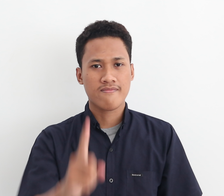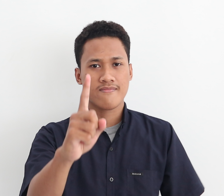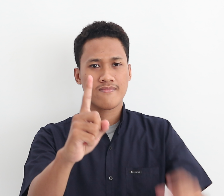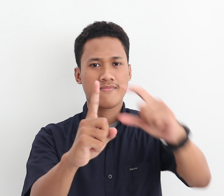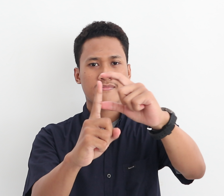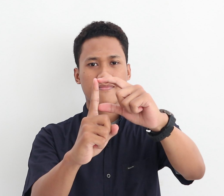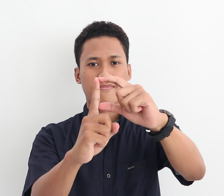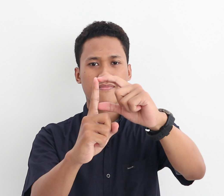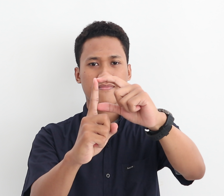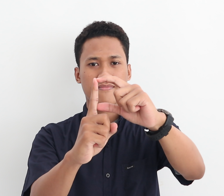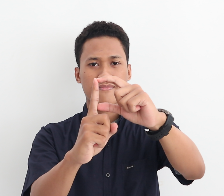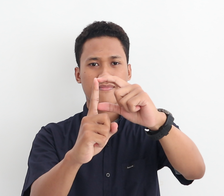P